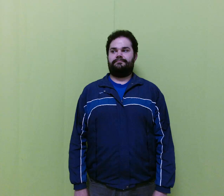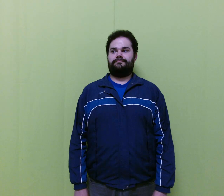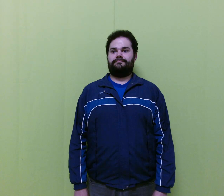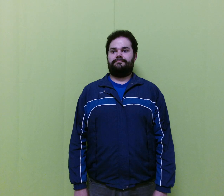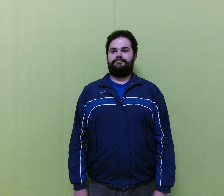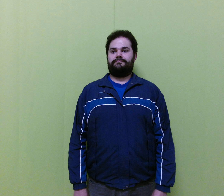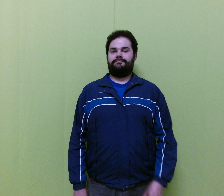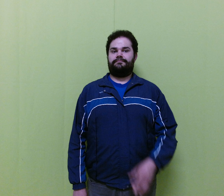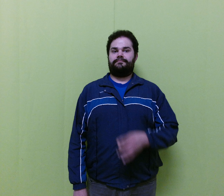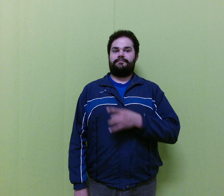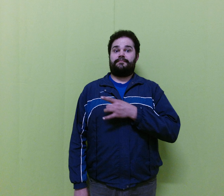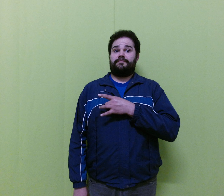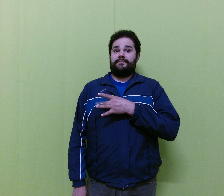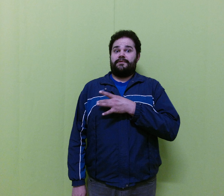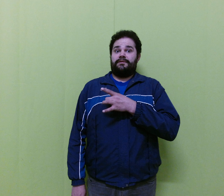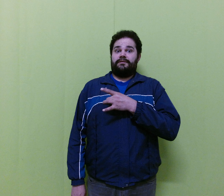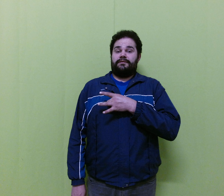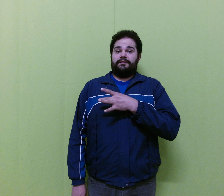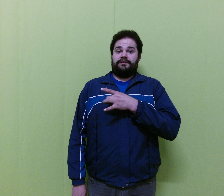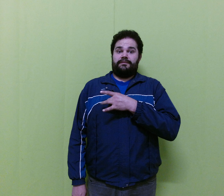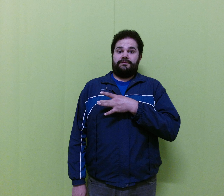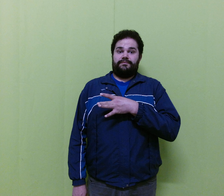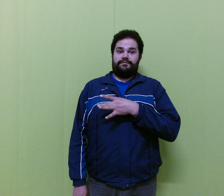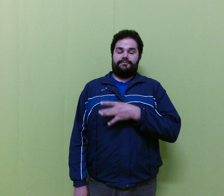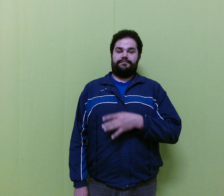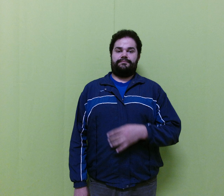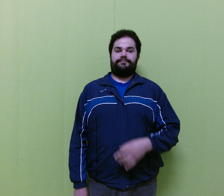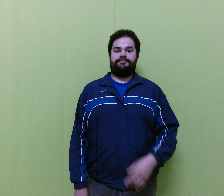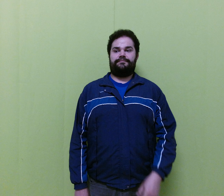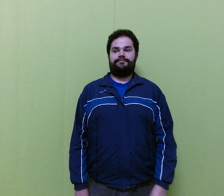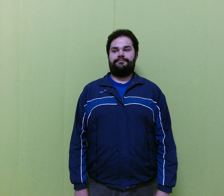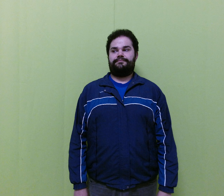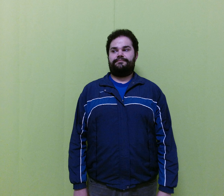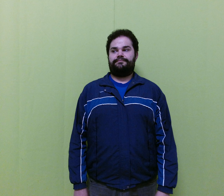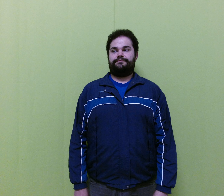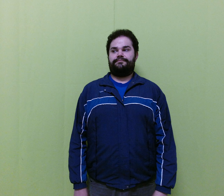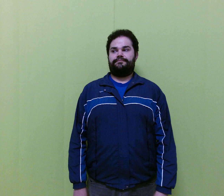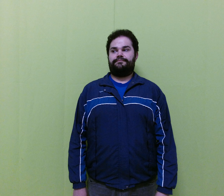medo